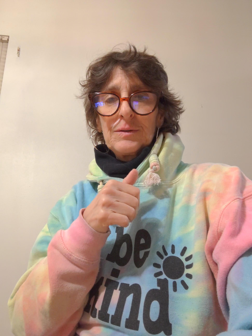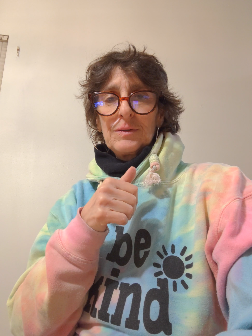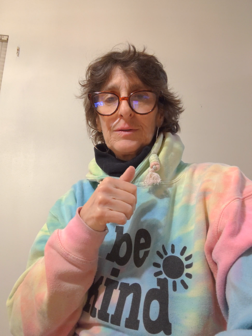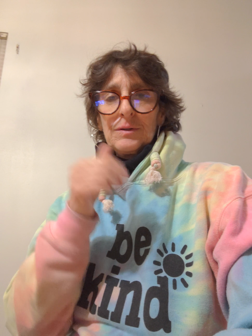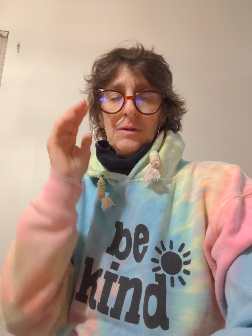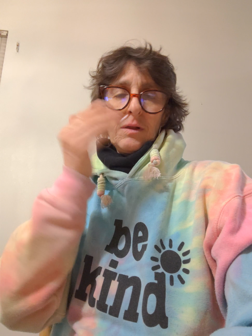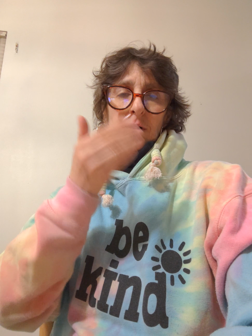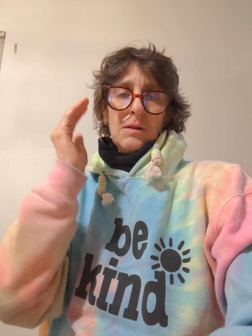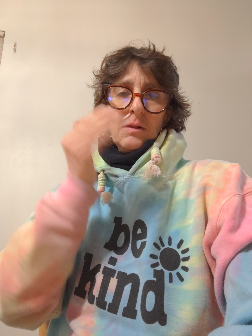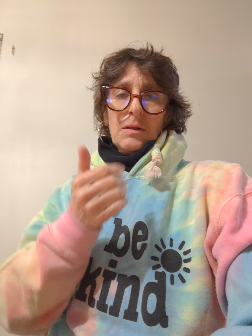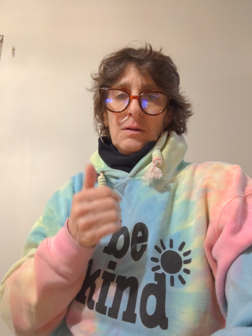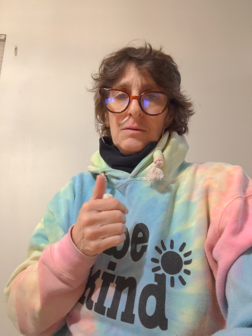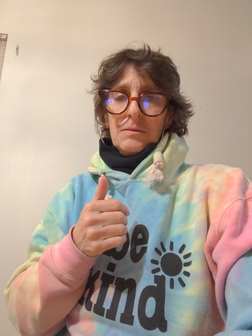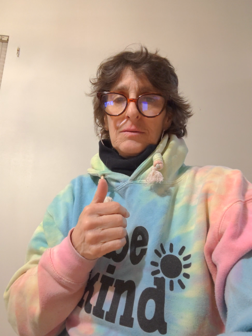sleepy